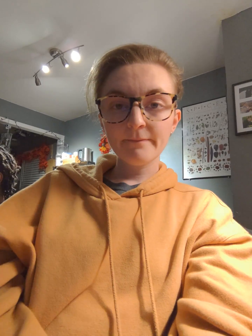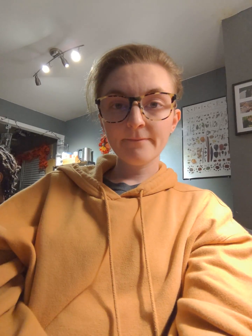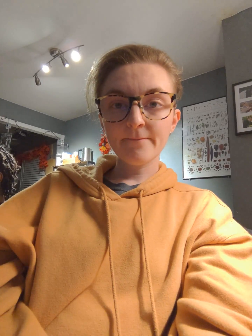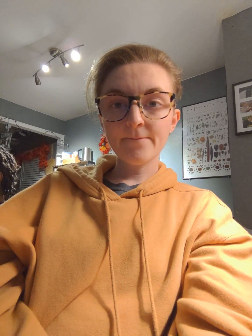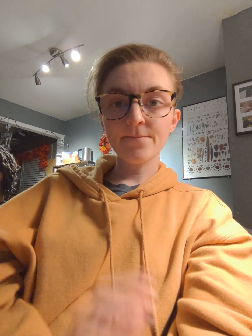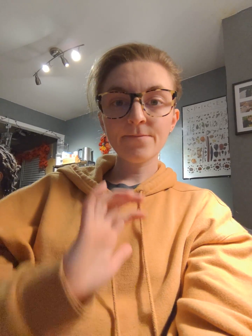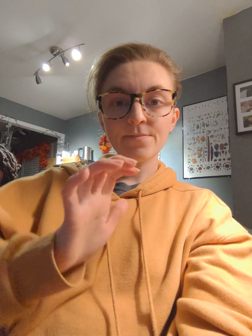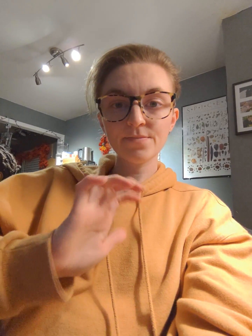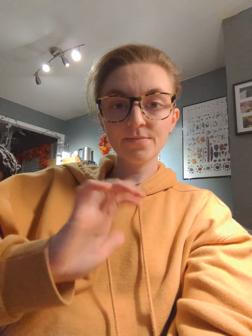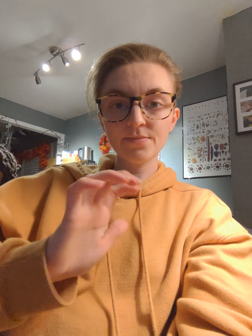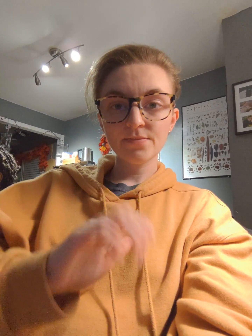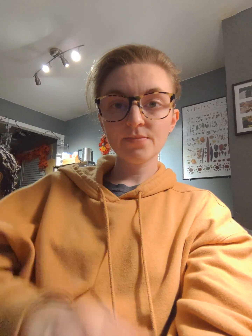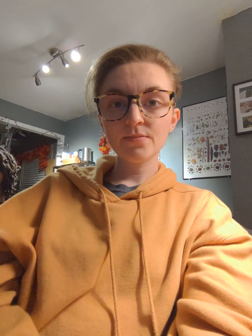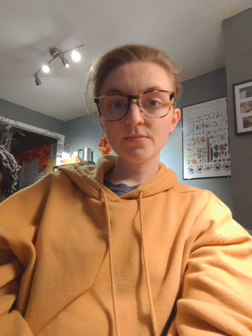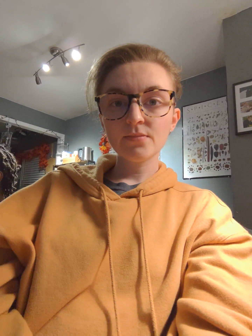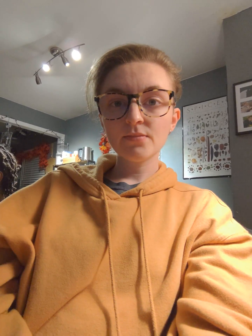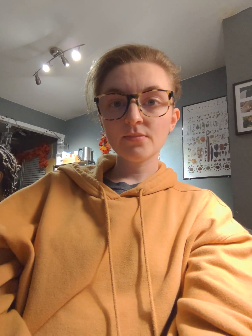cheese